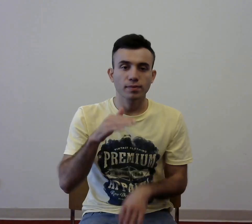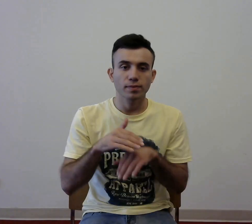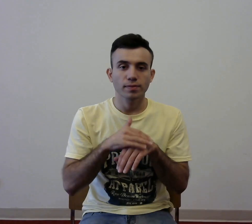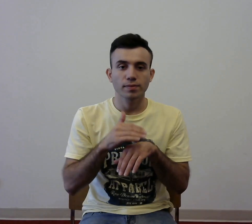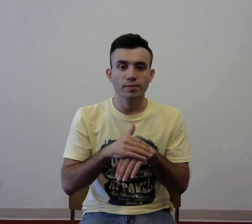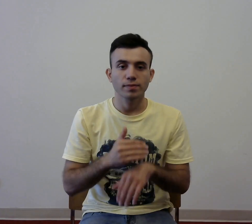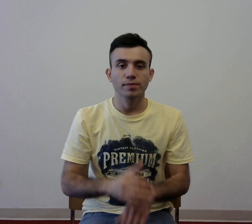xeyir